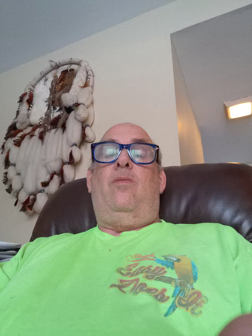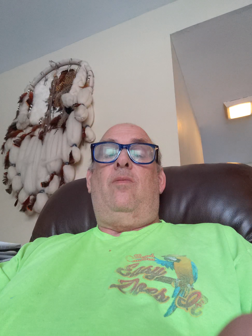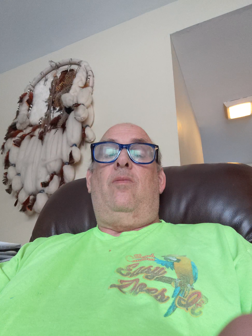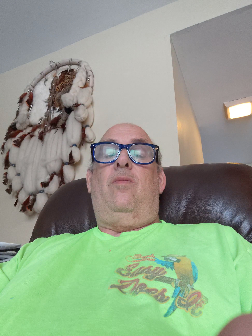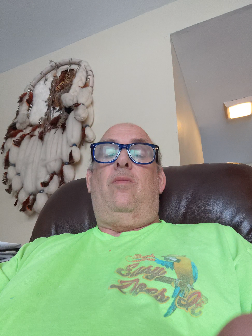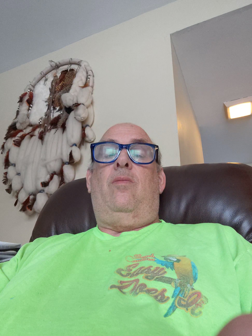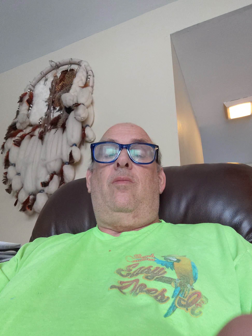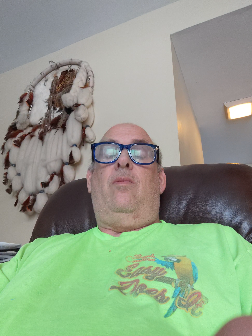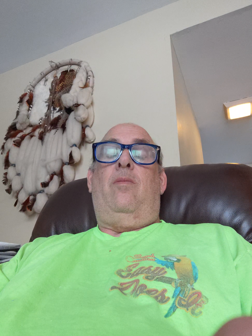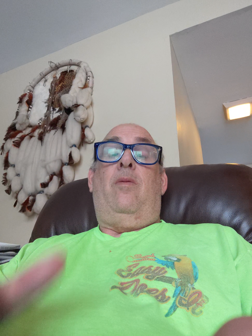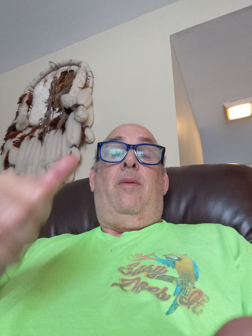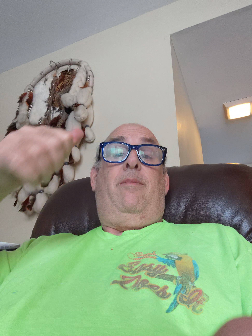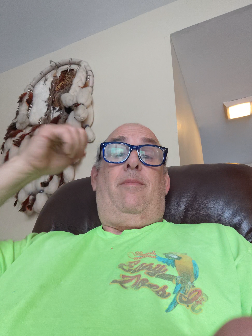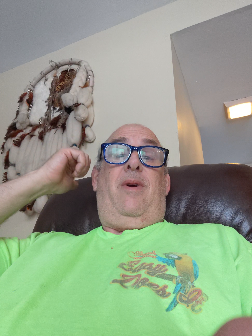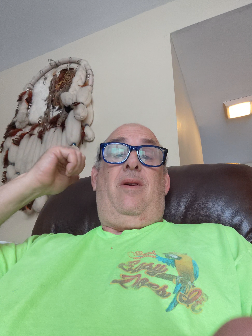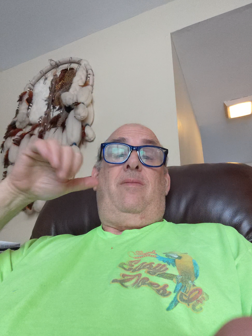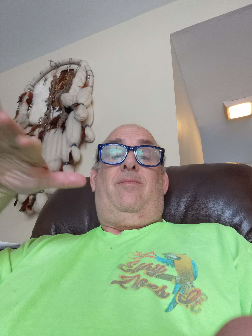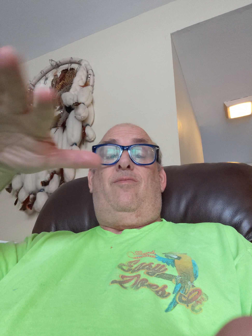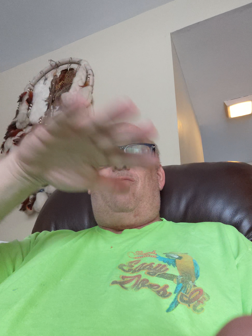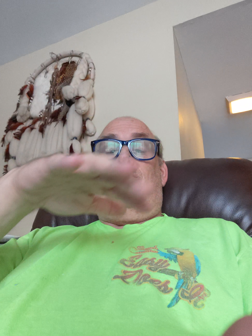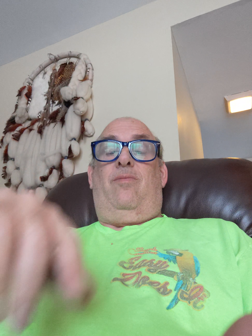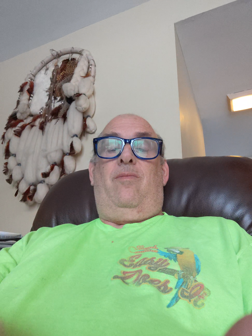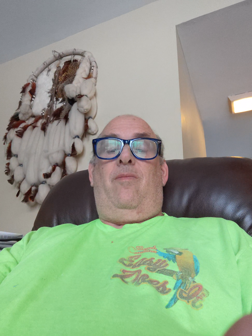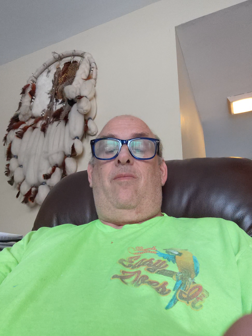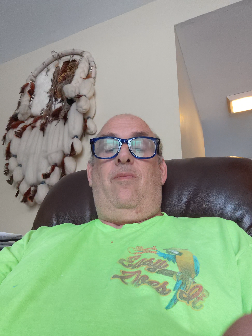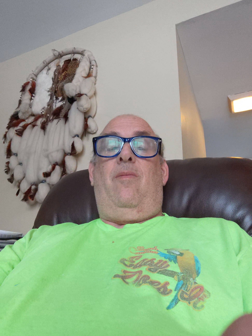backyard